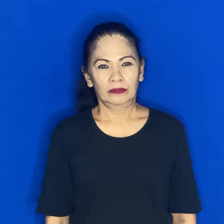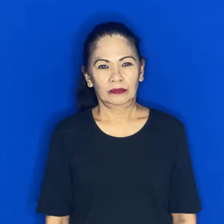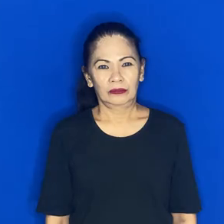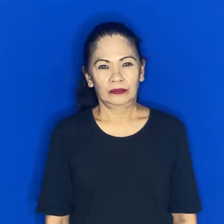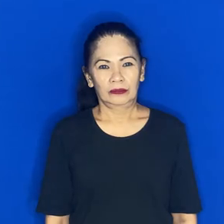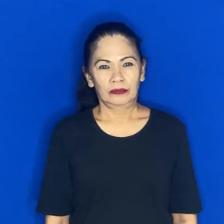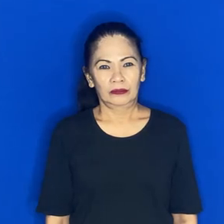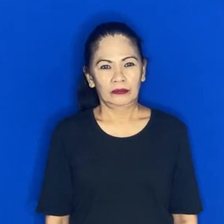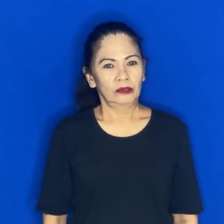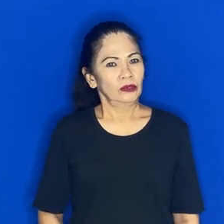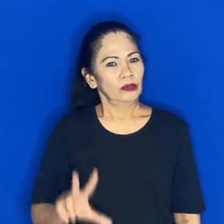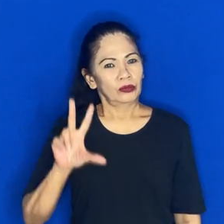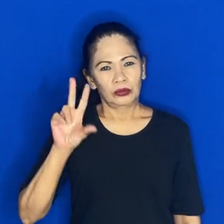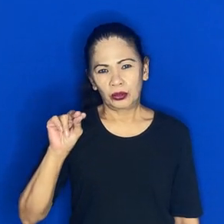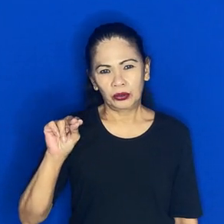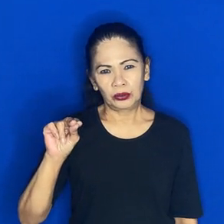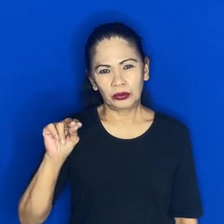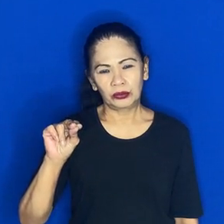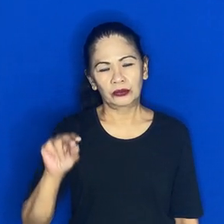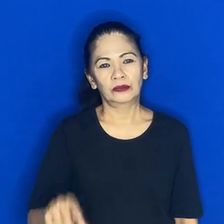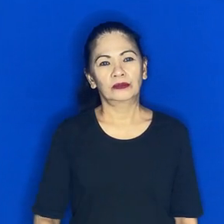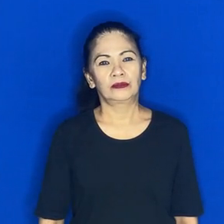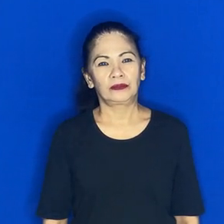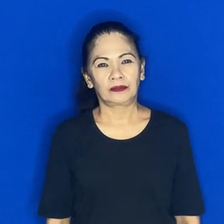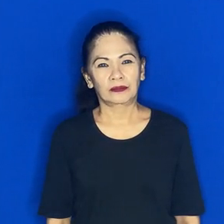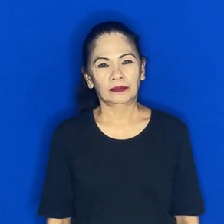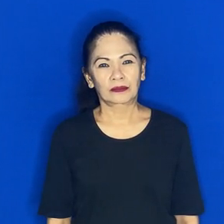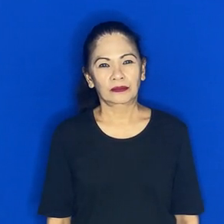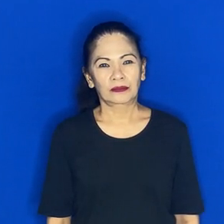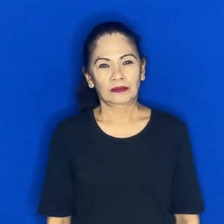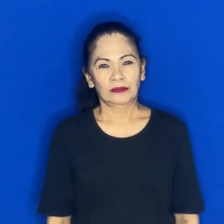no